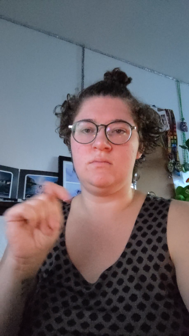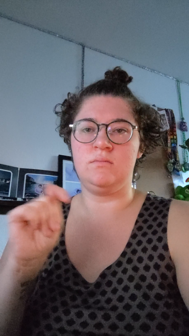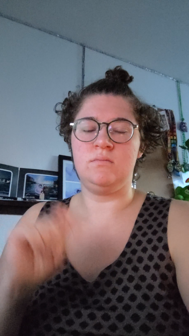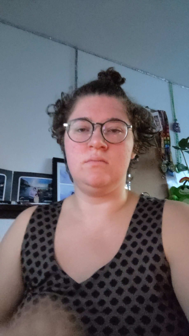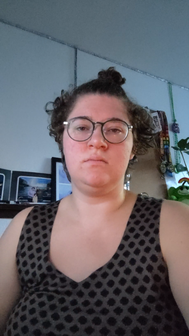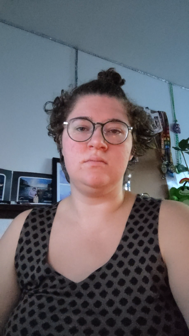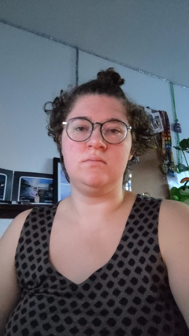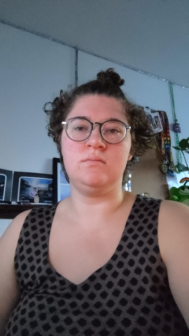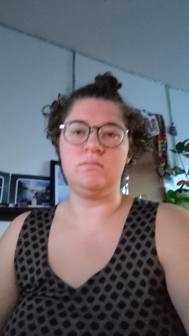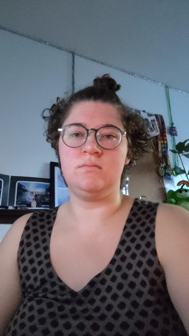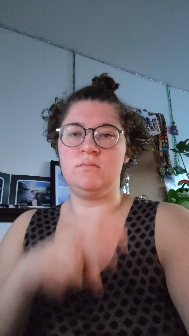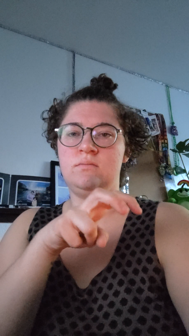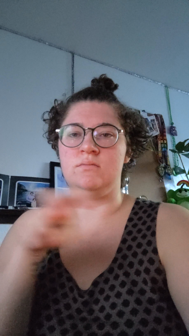couch